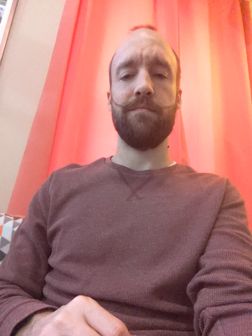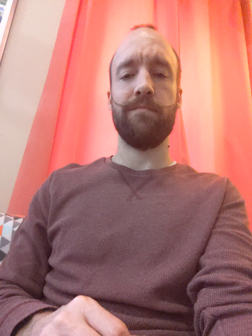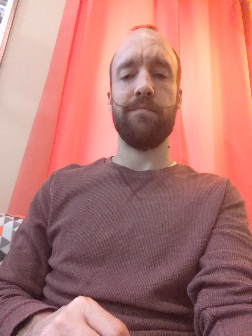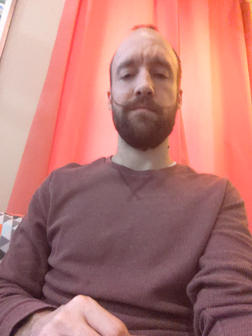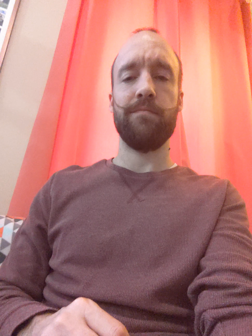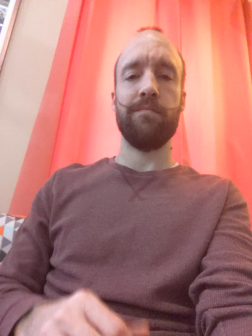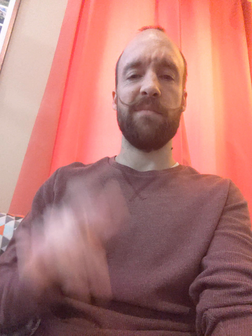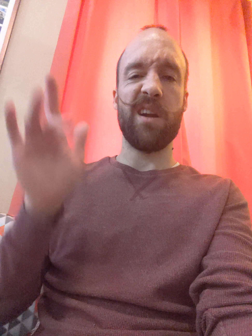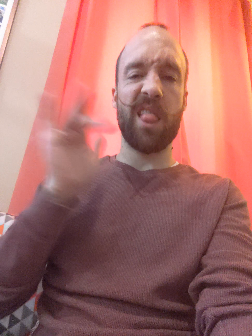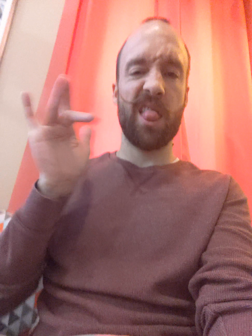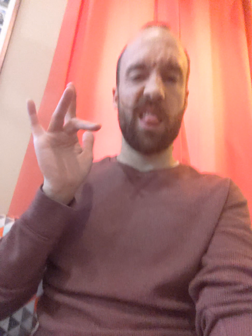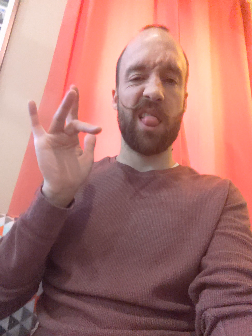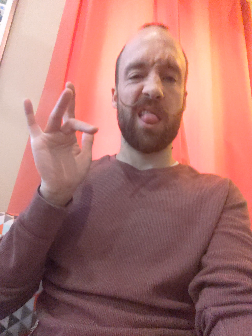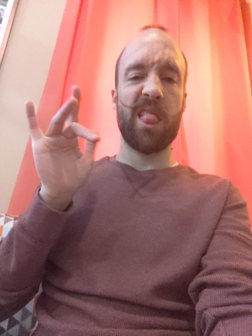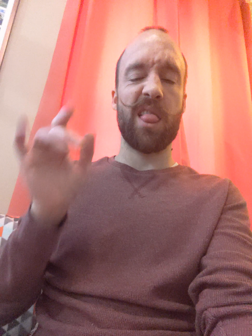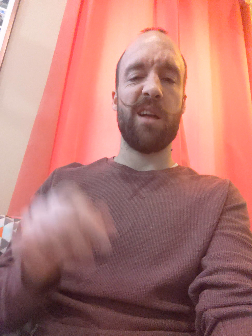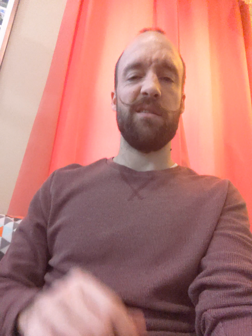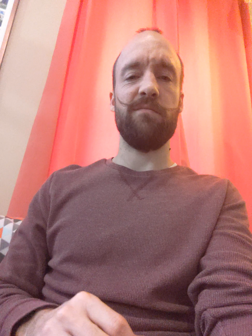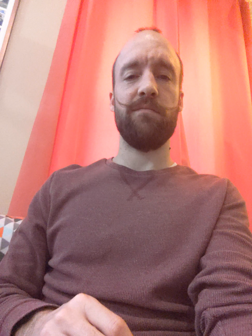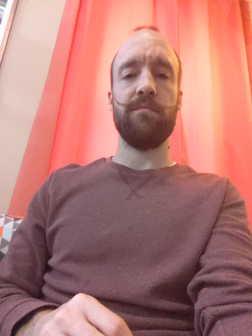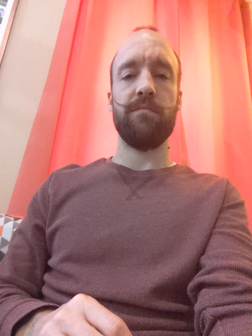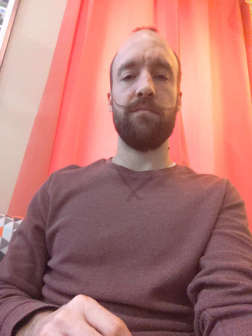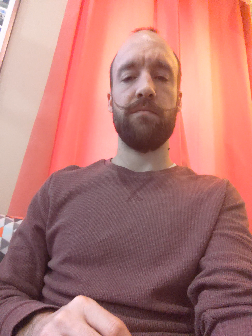yucky